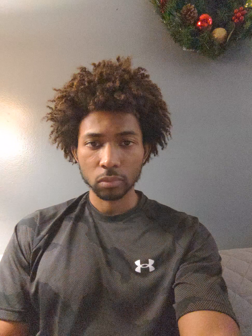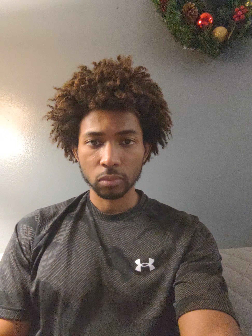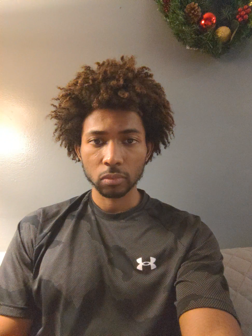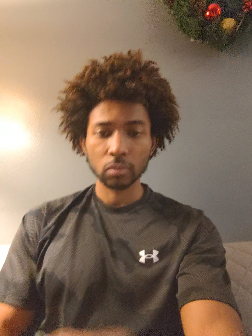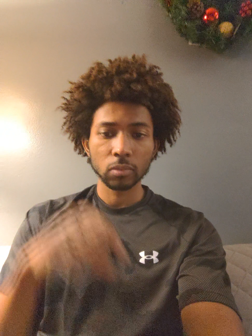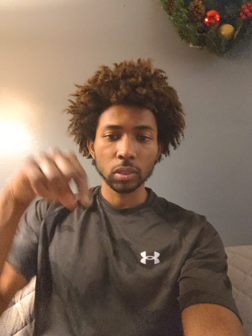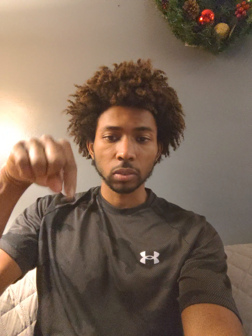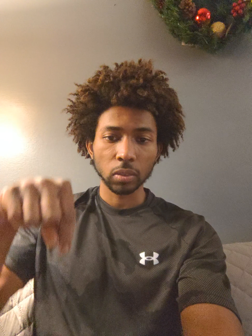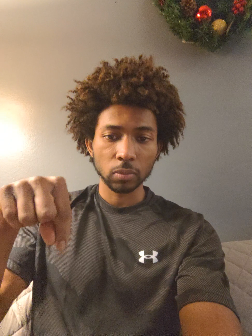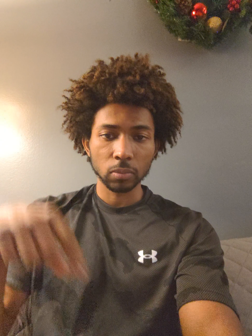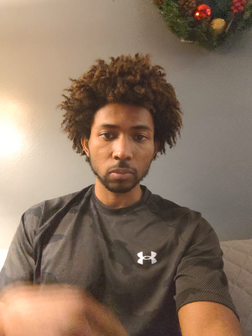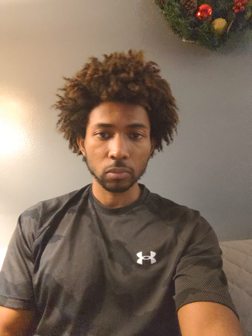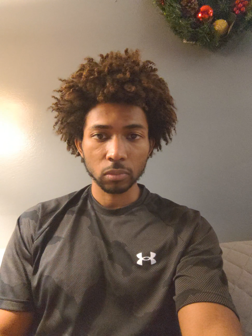down